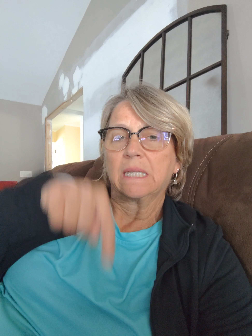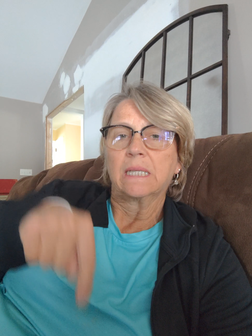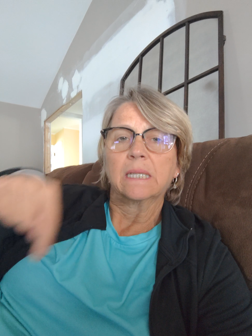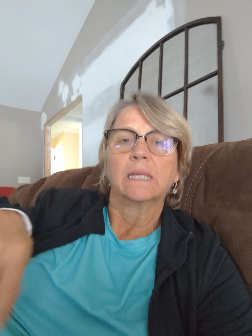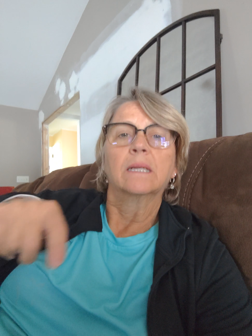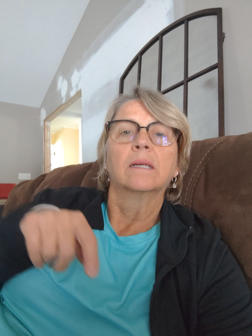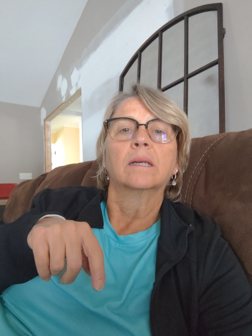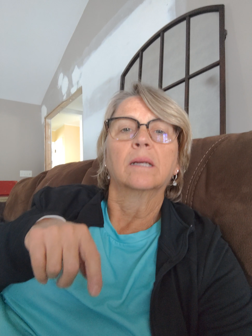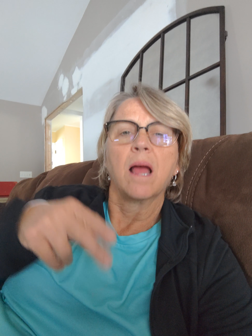feet